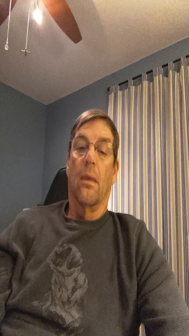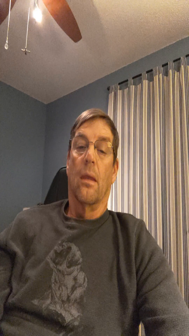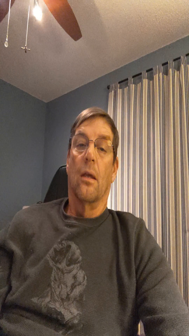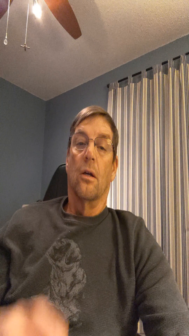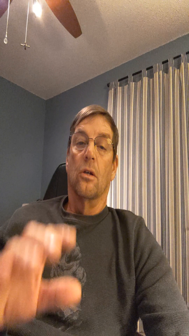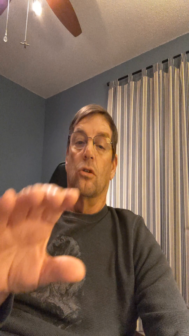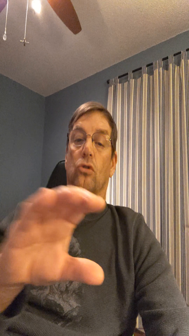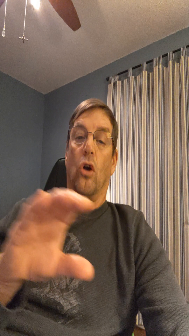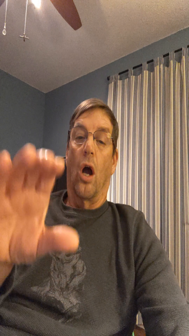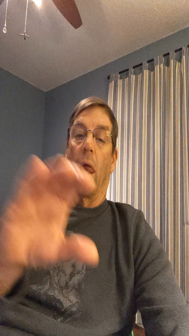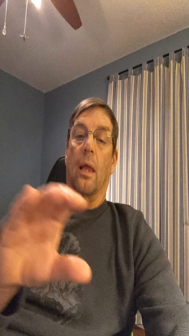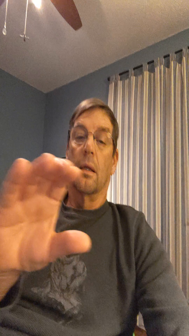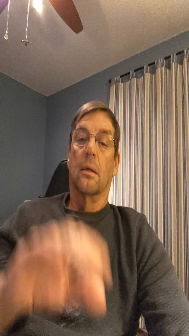chocolate